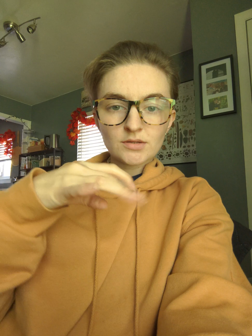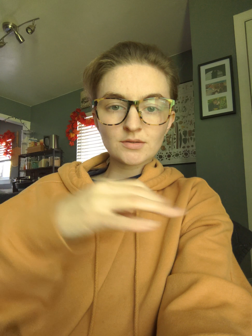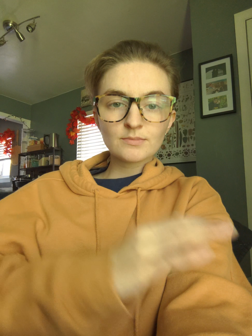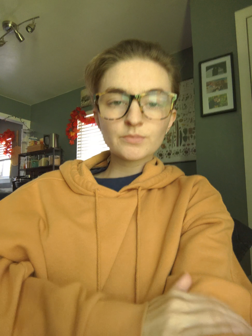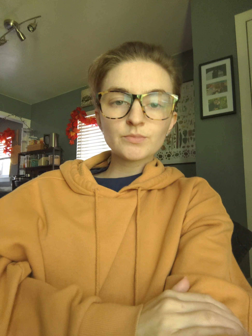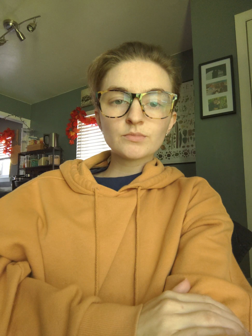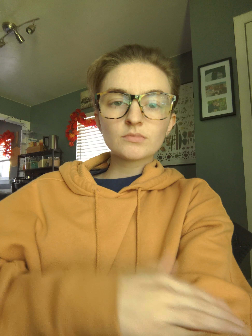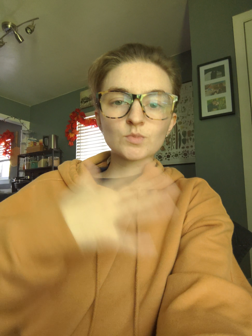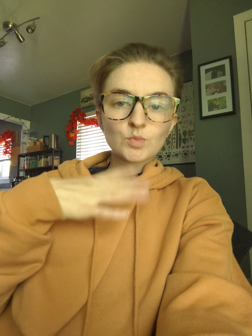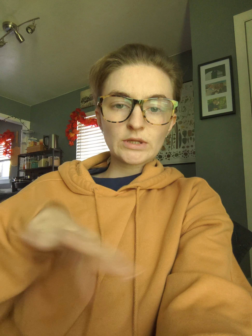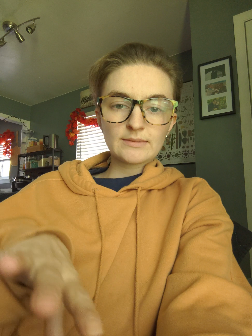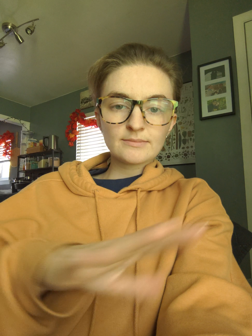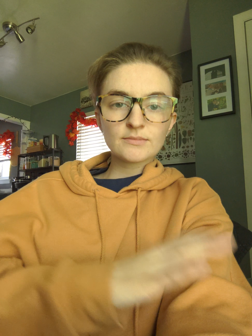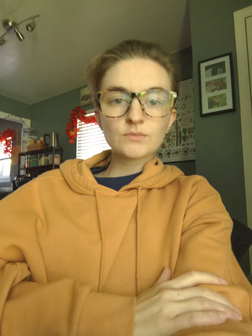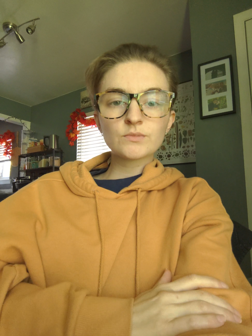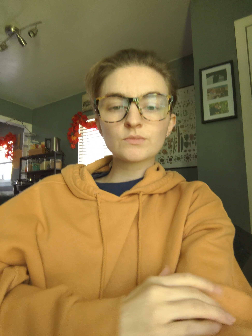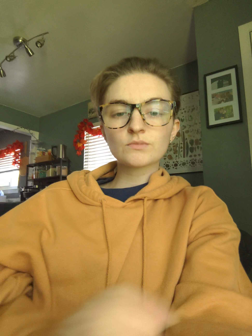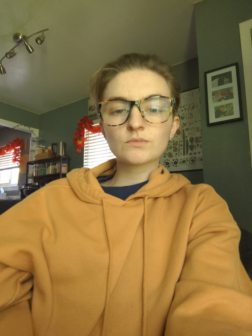dress